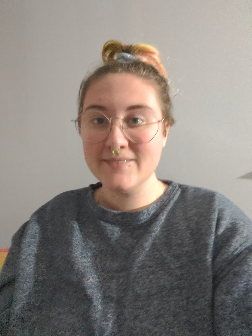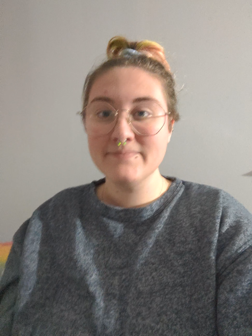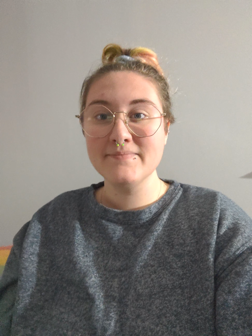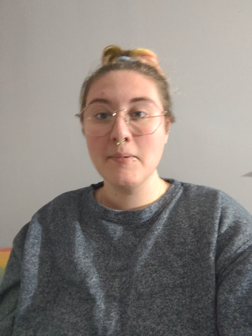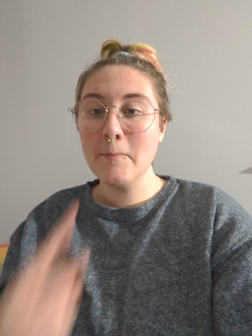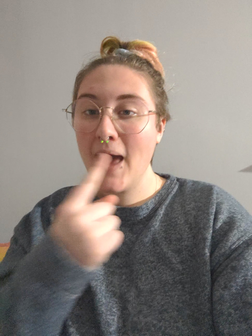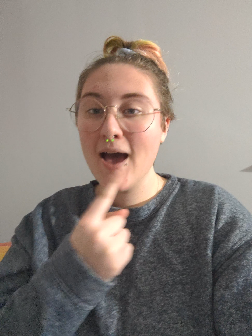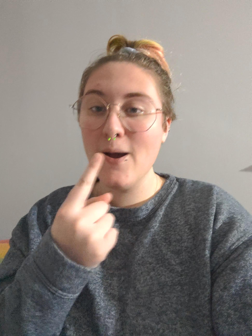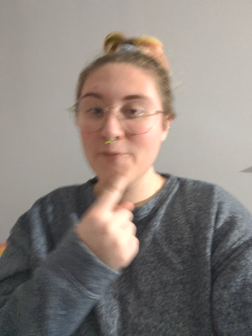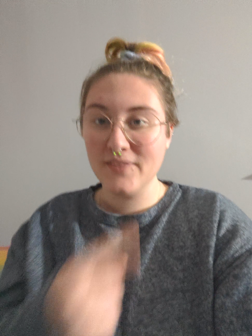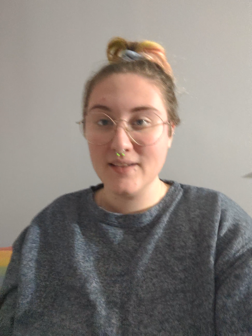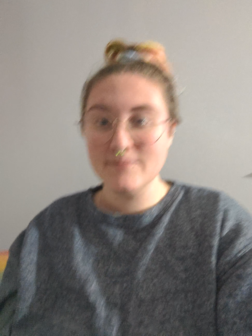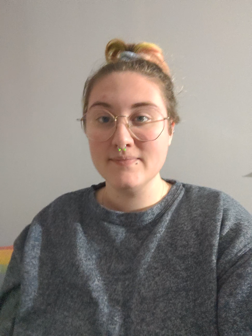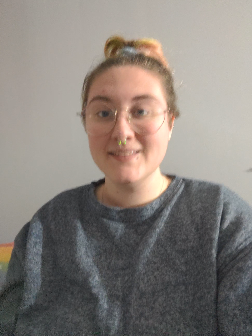mouth